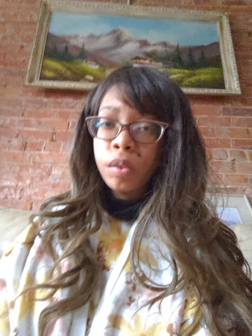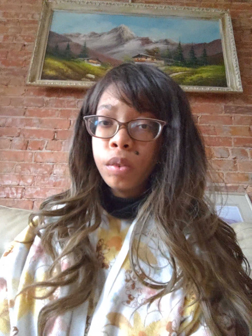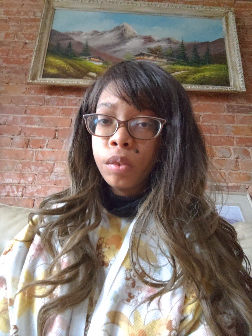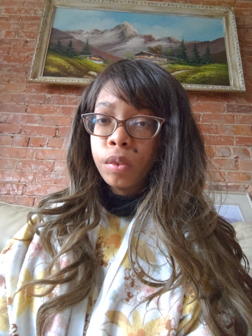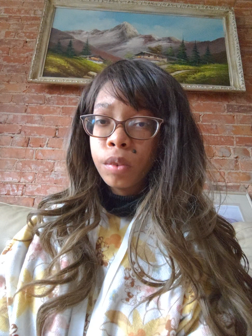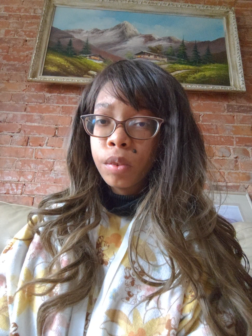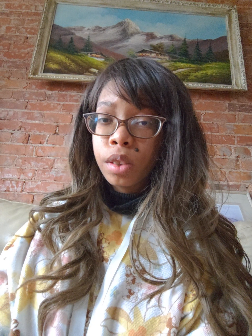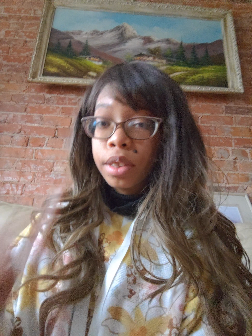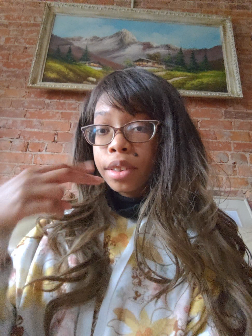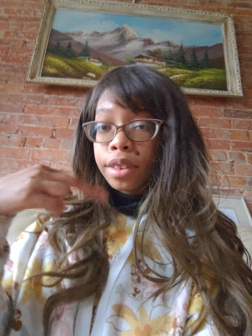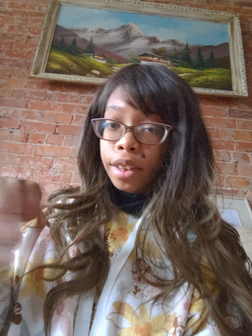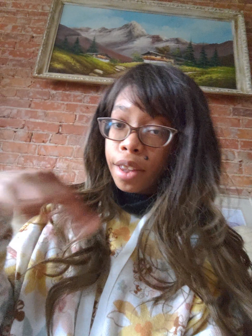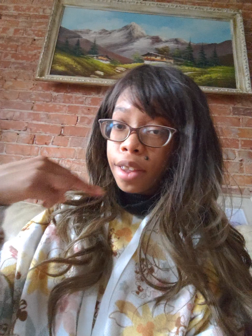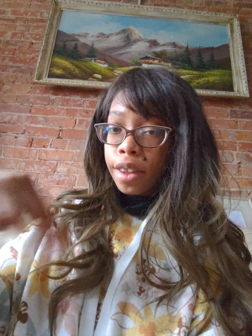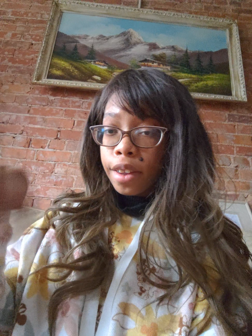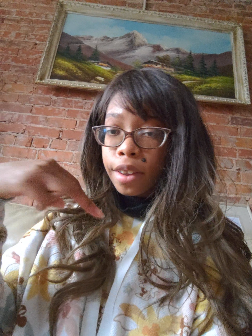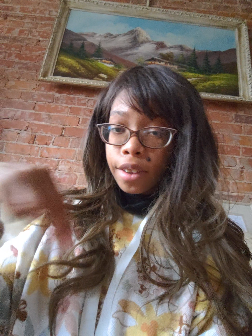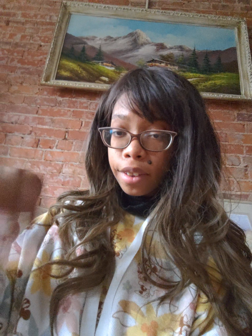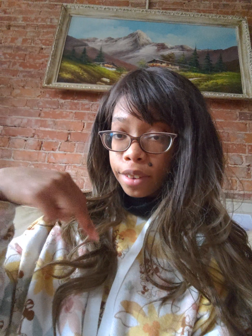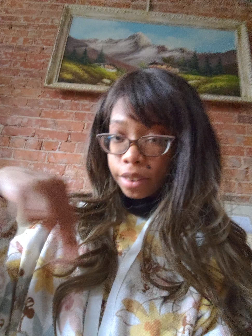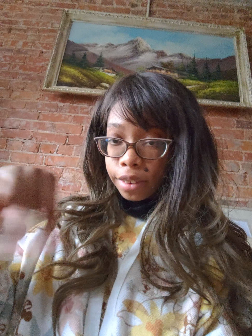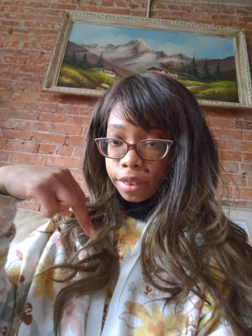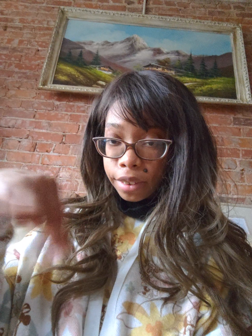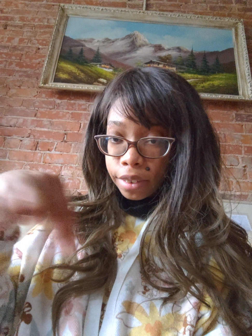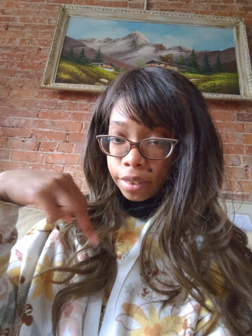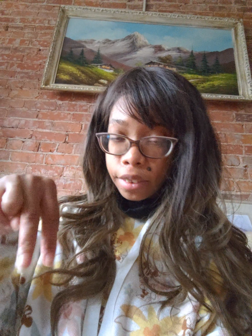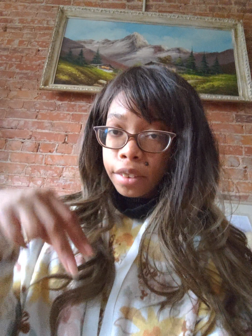dance